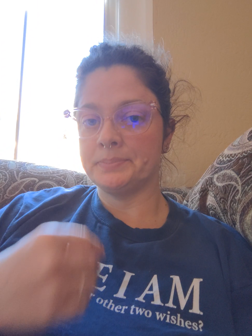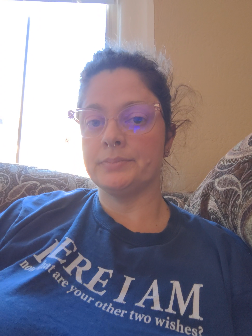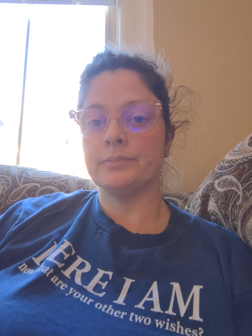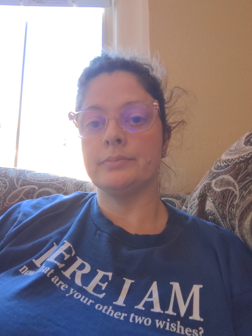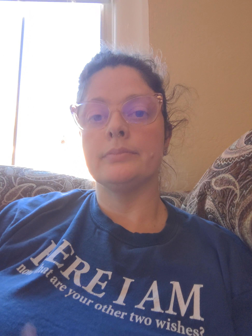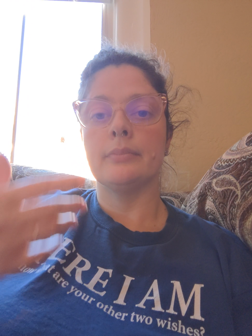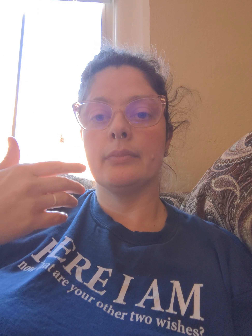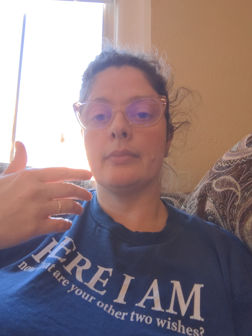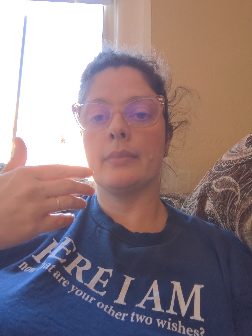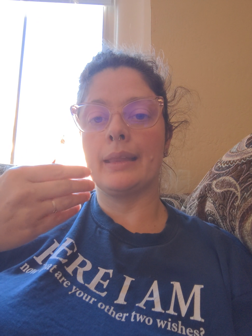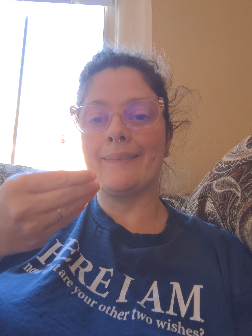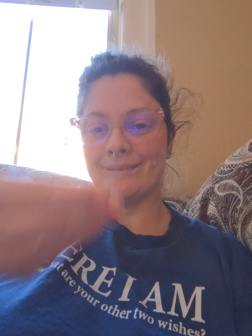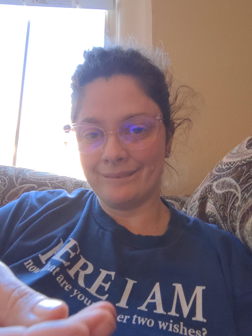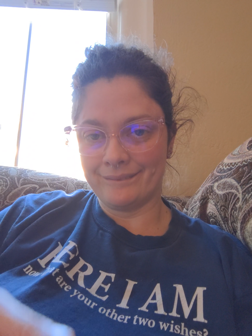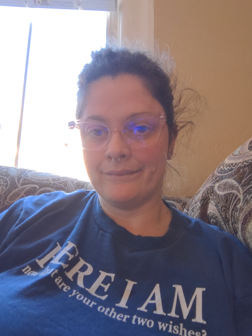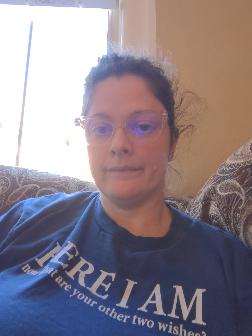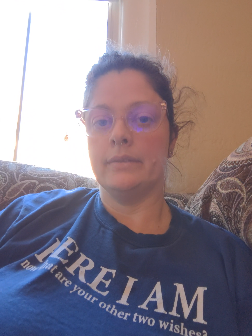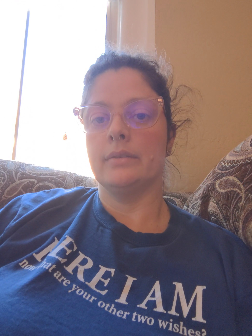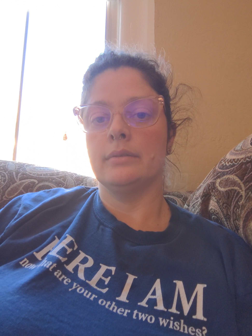give